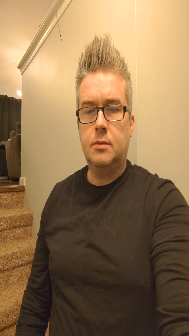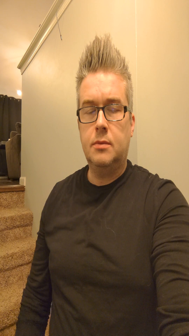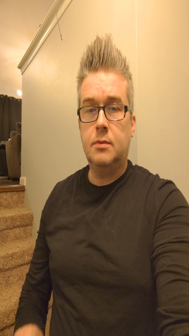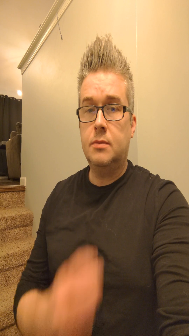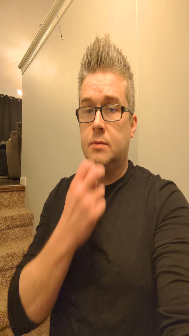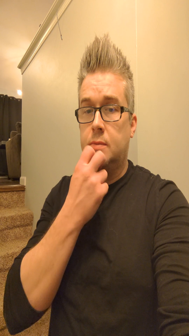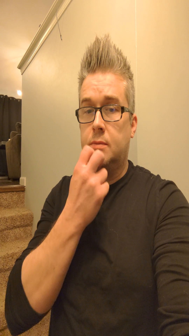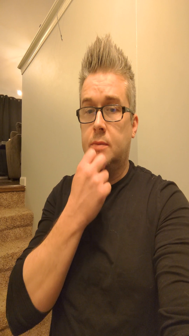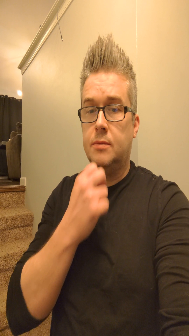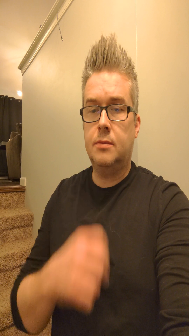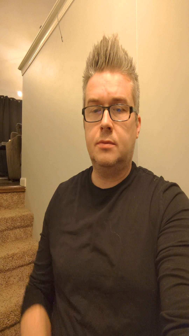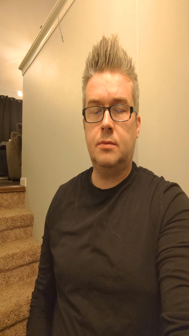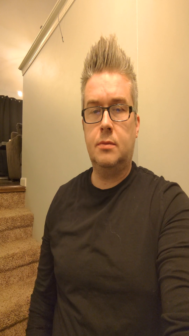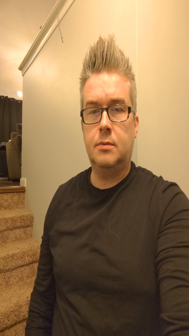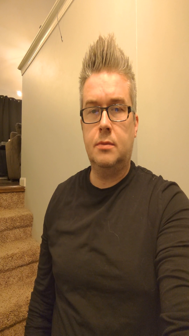underwear